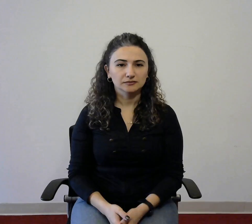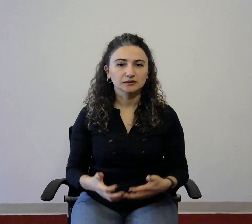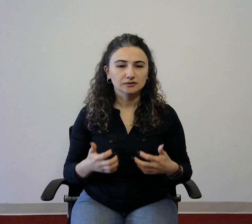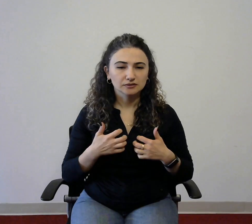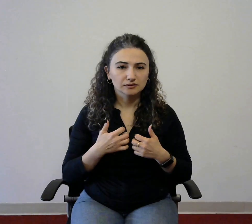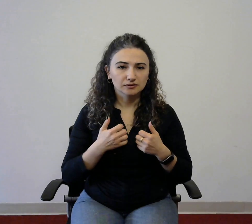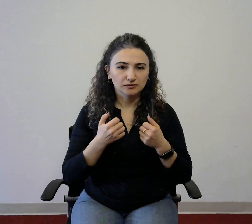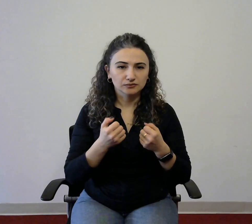sağlam